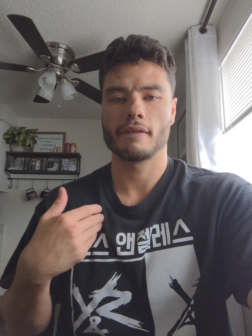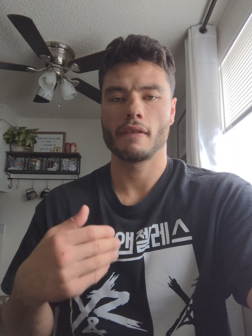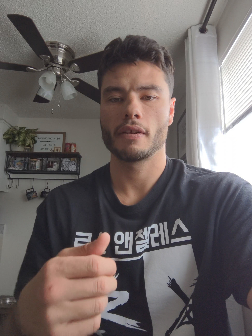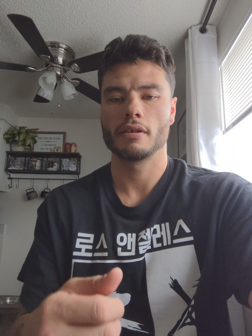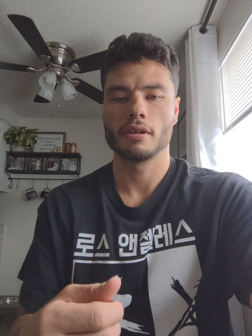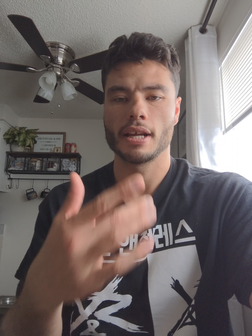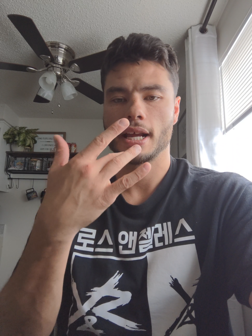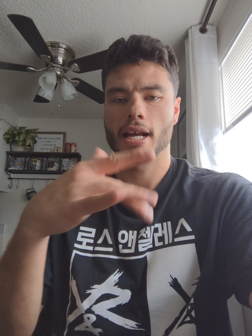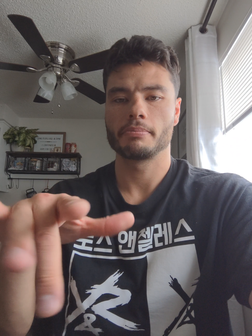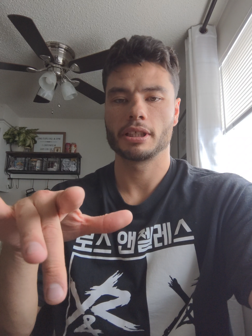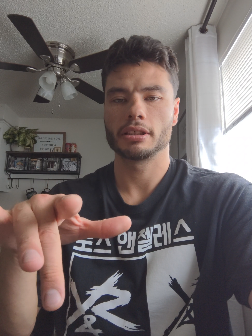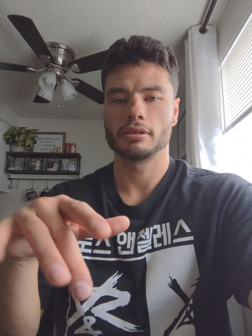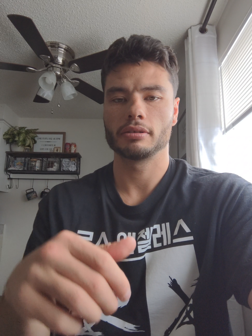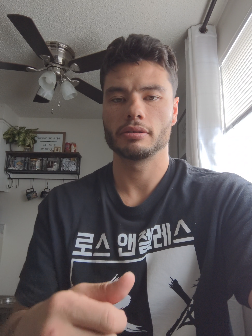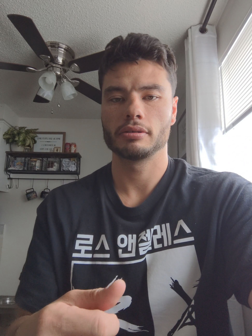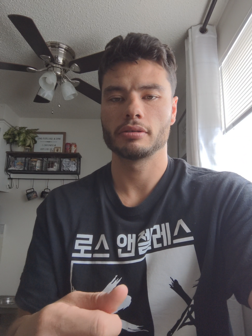empty